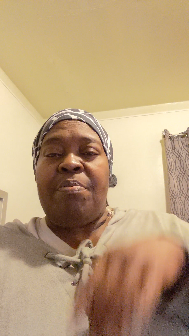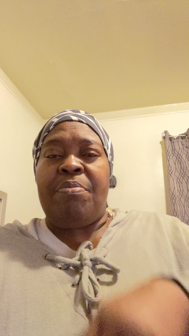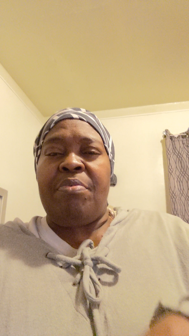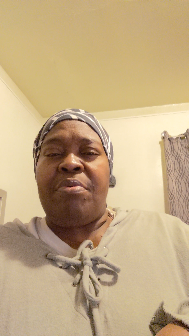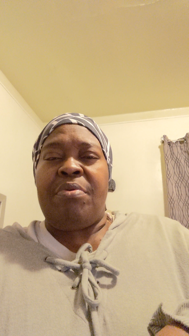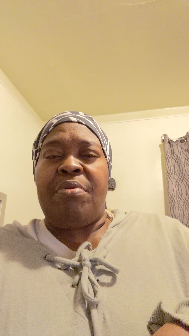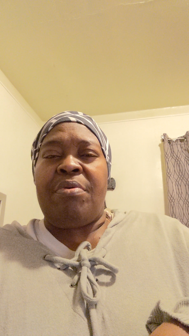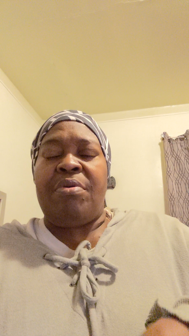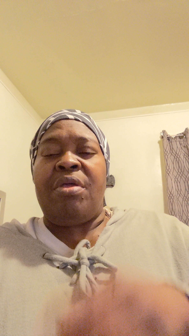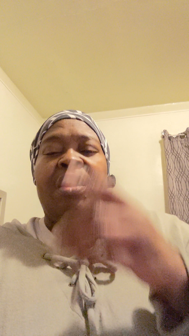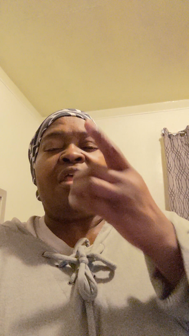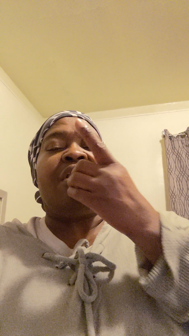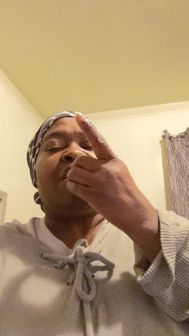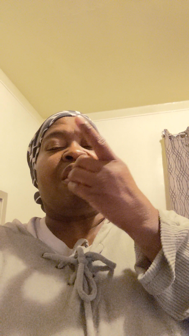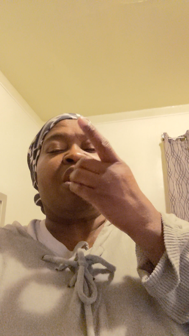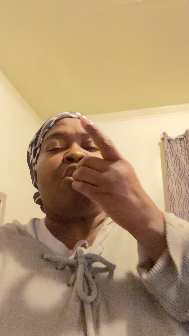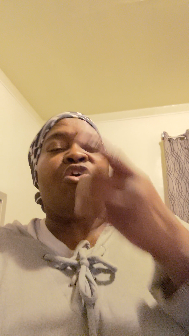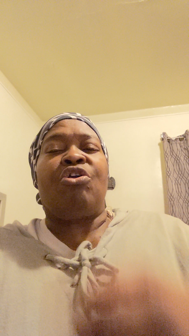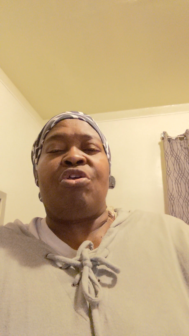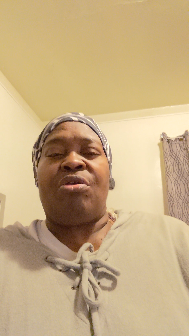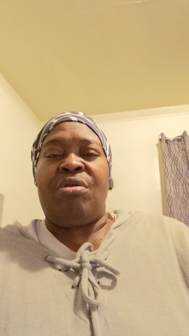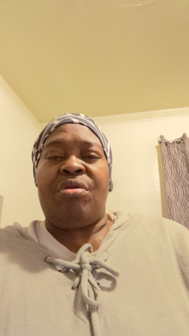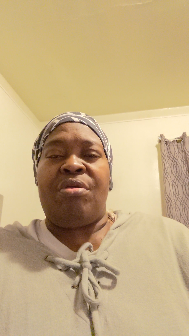dinner